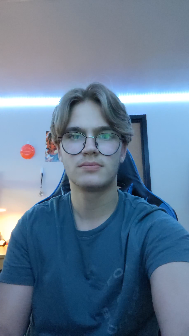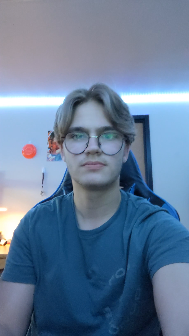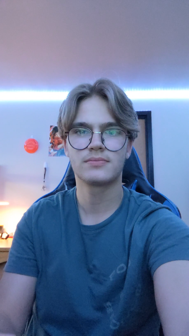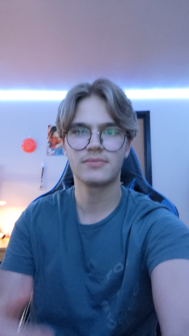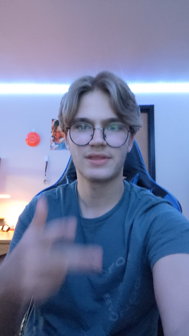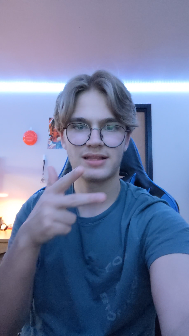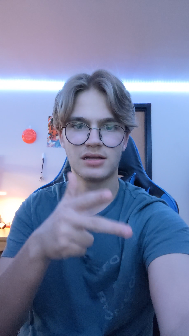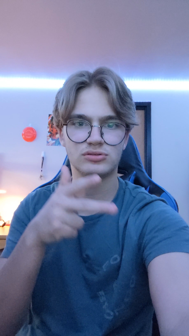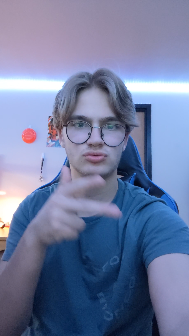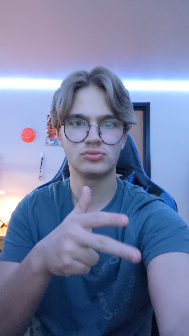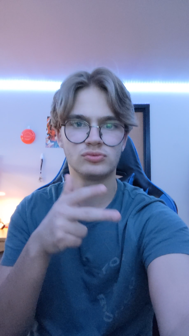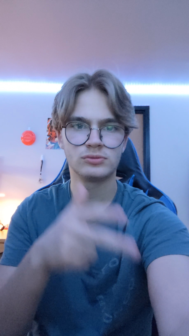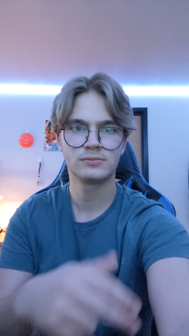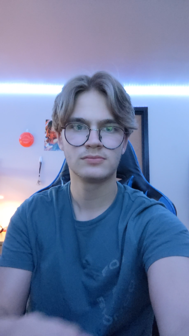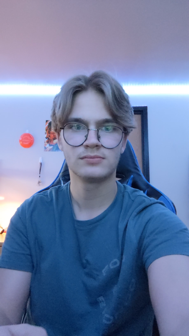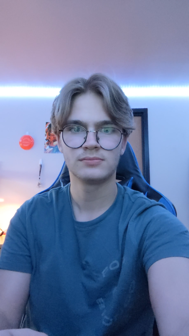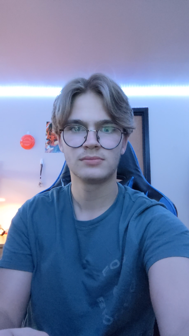garage